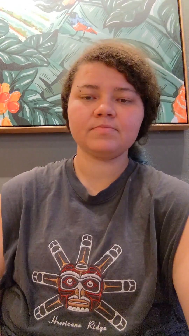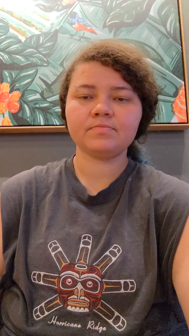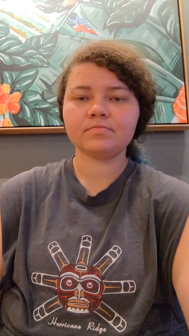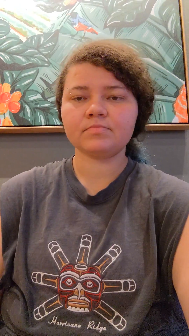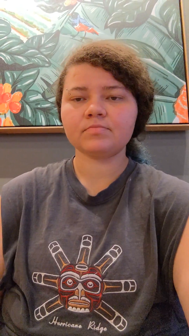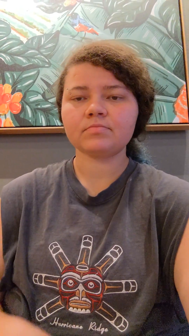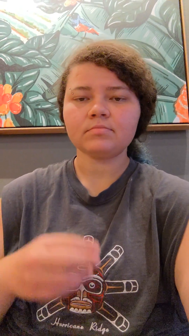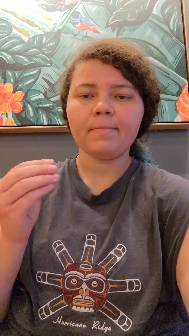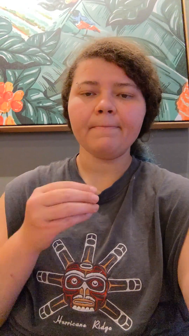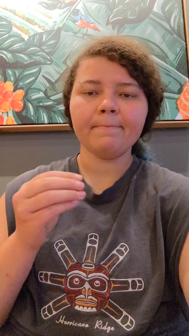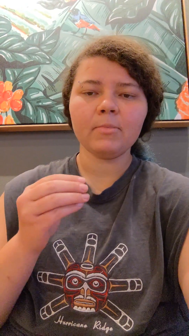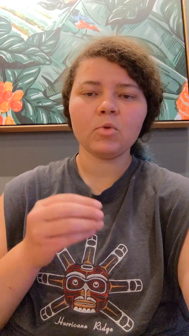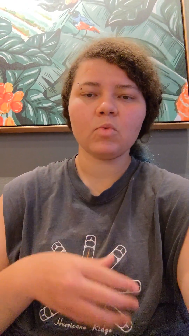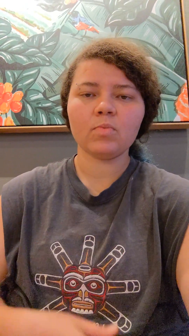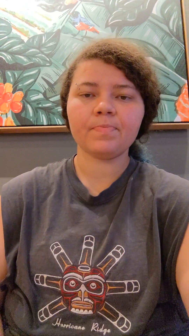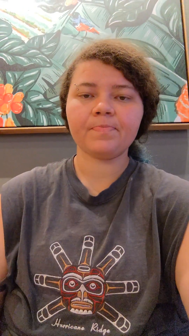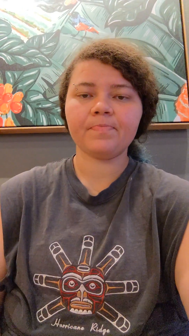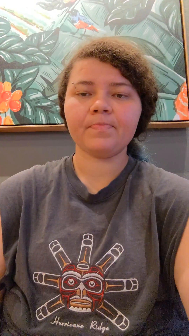more